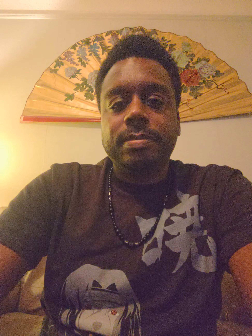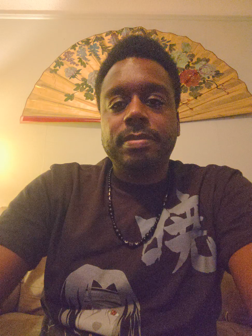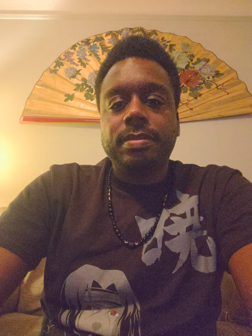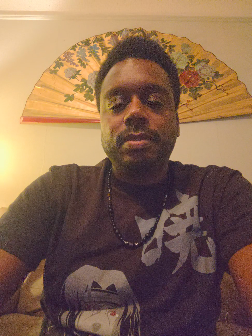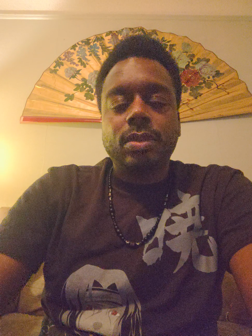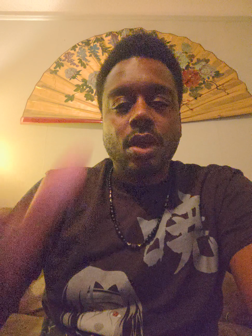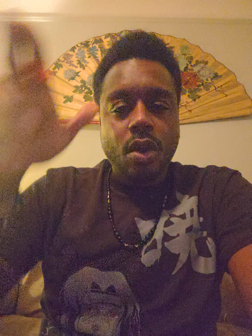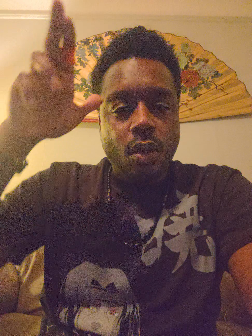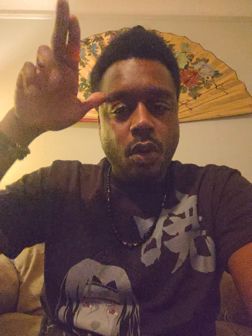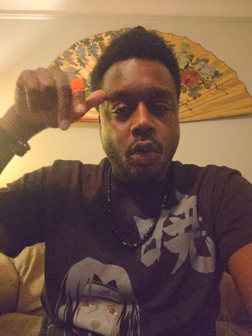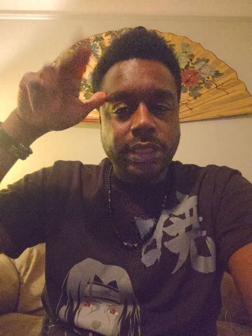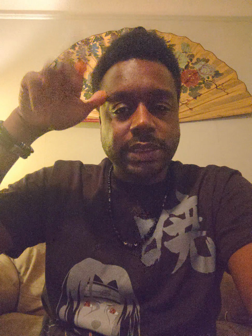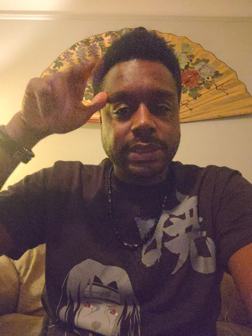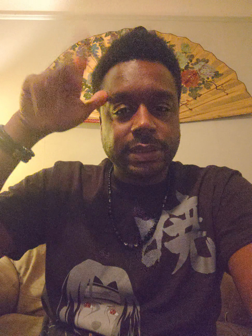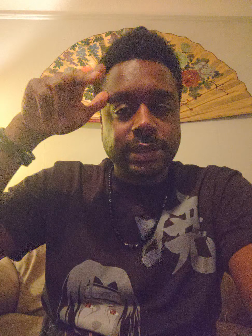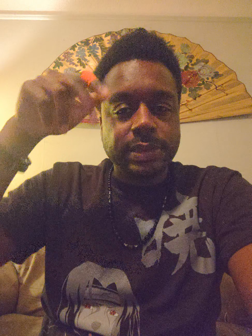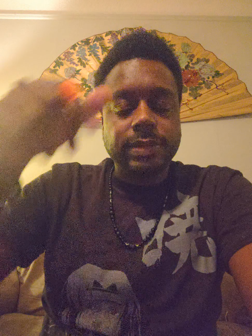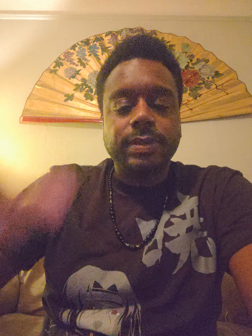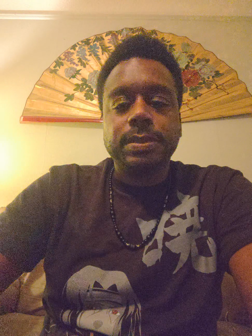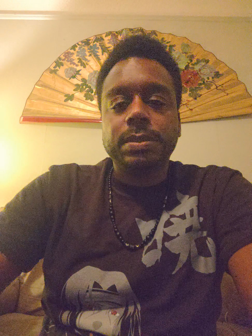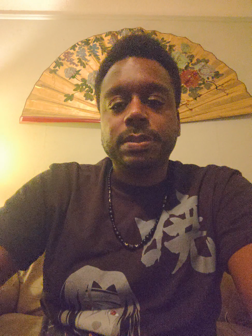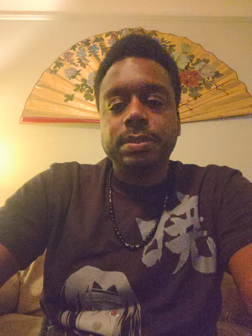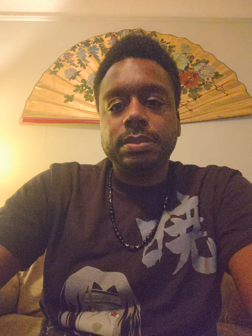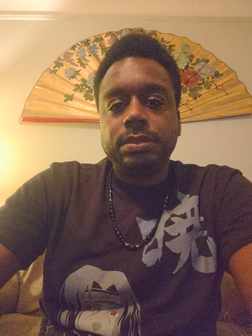horse